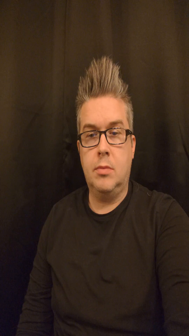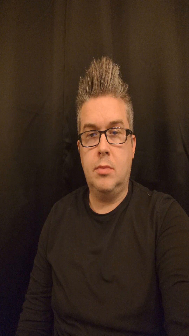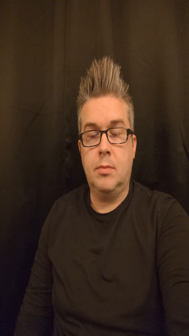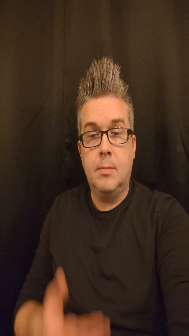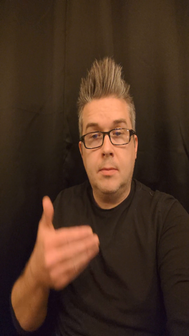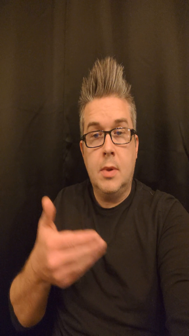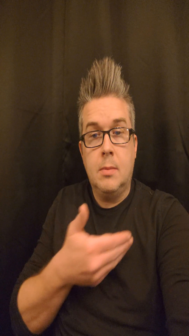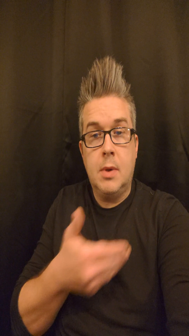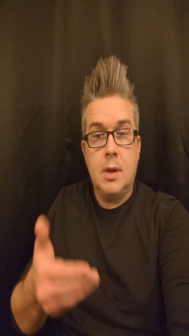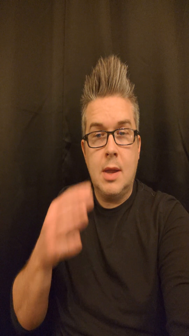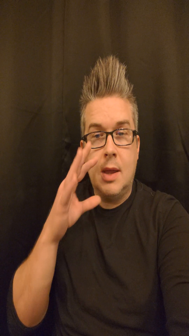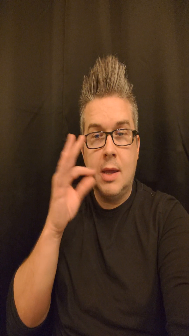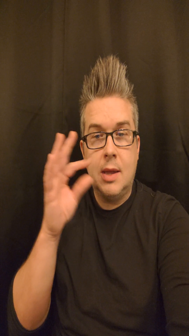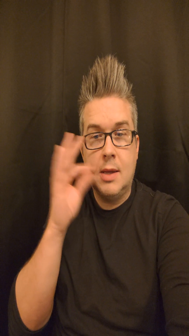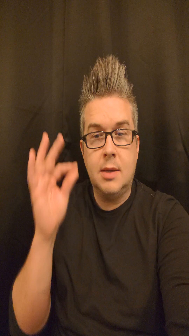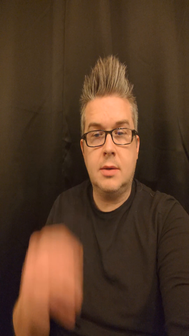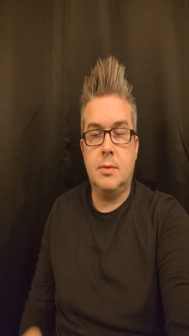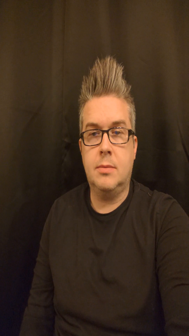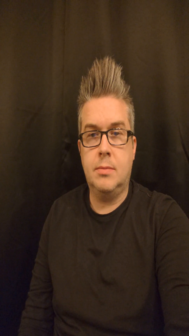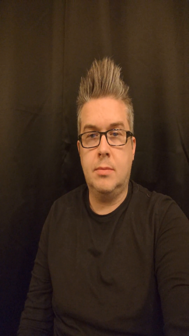kitty